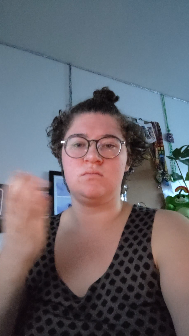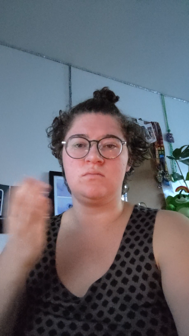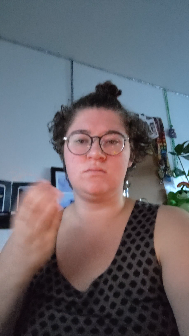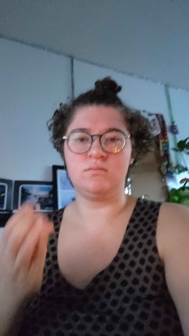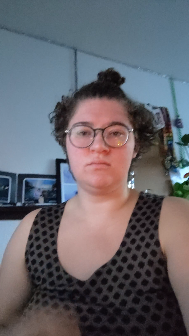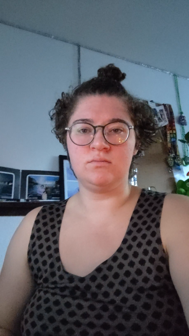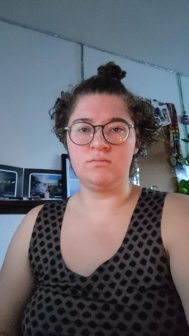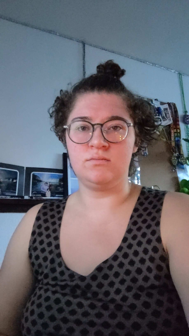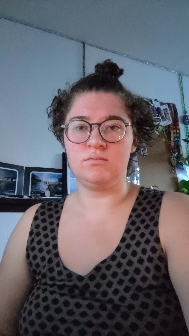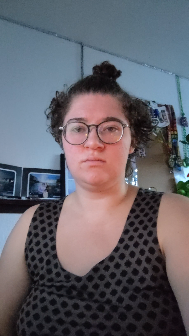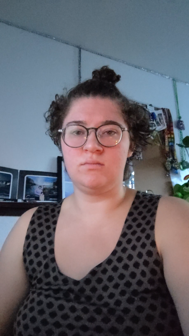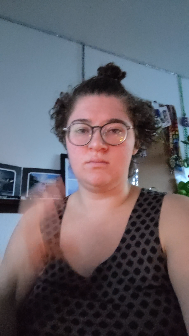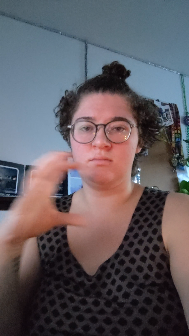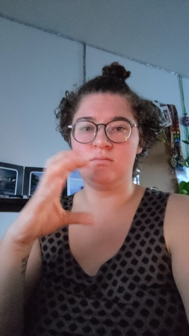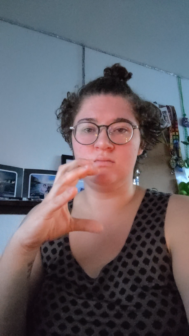ball